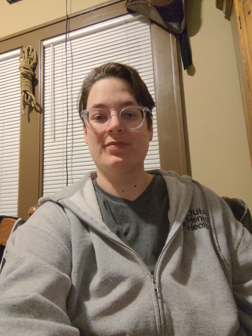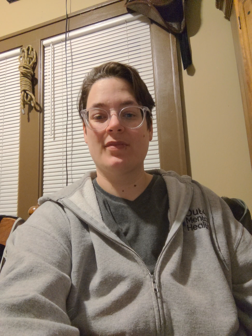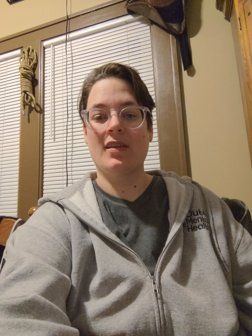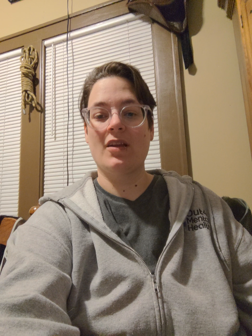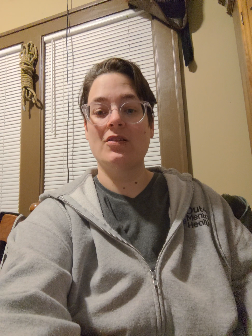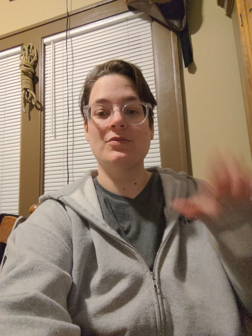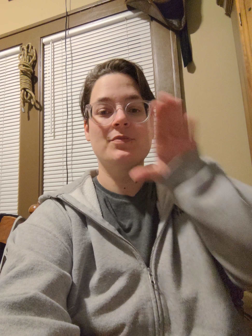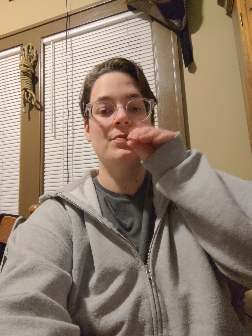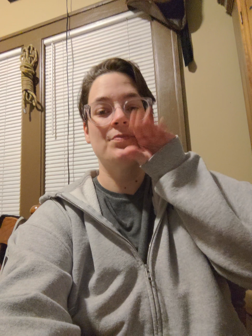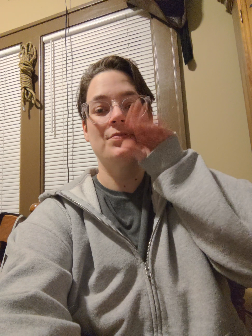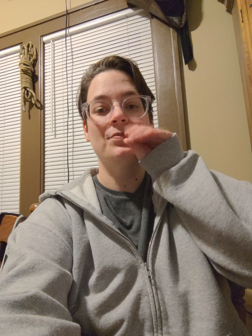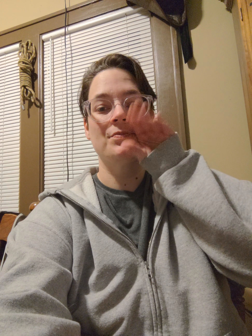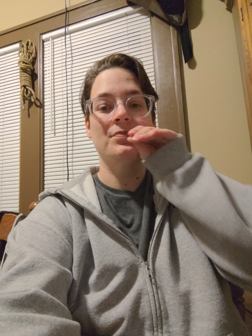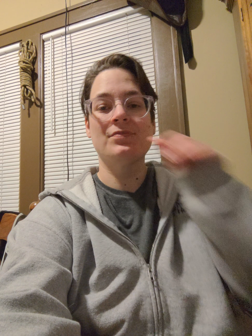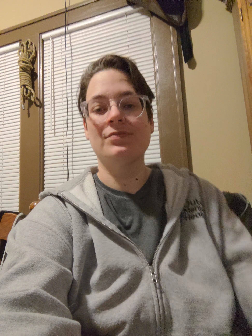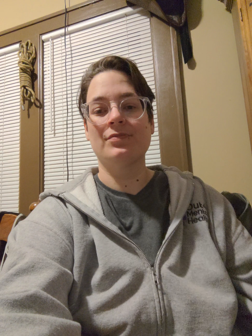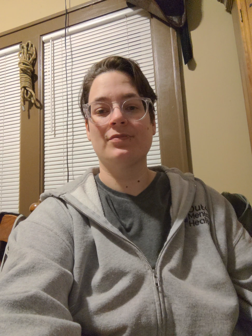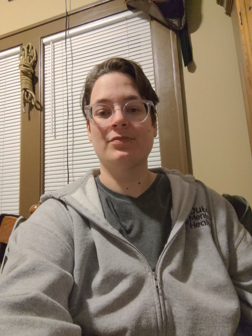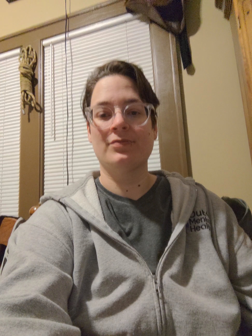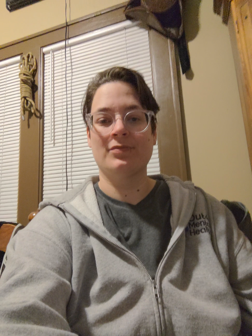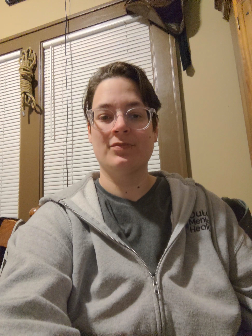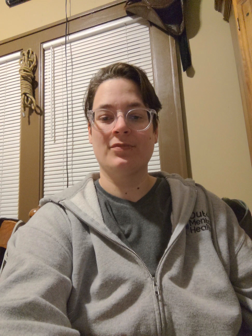goose